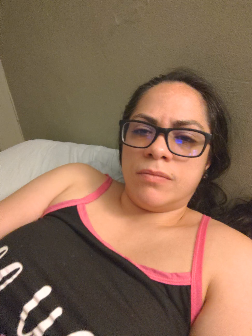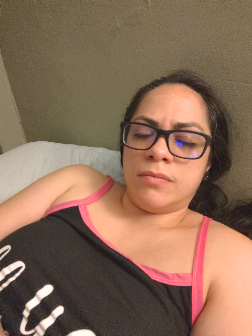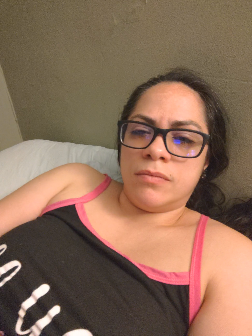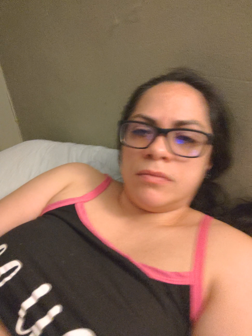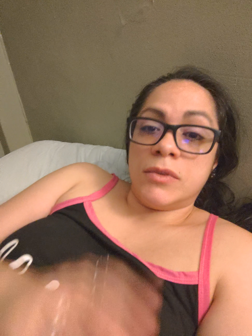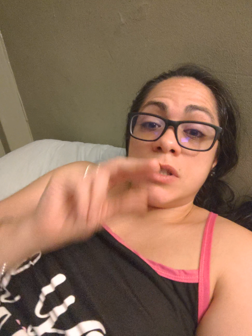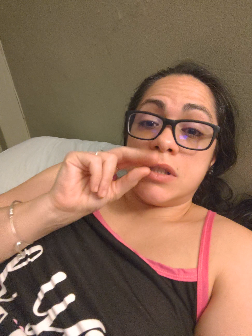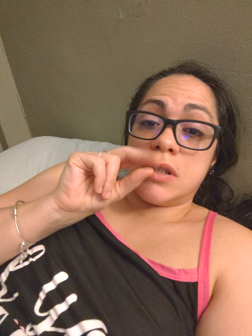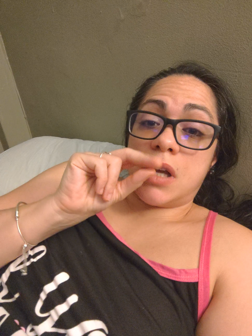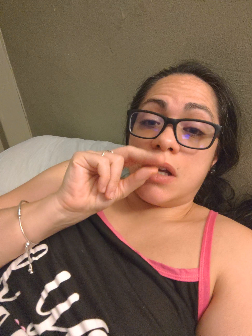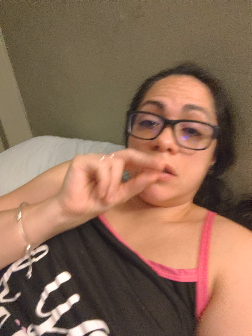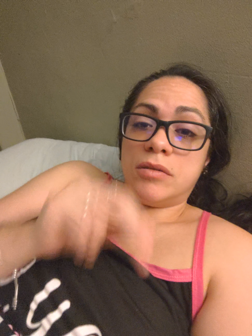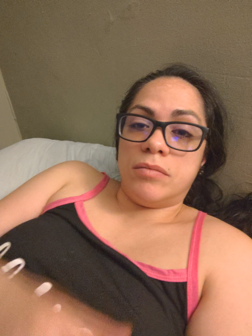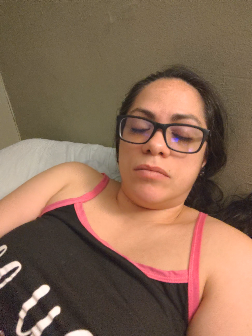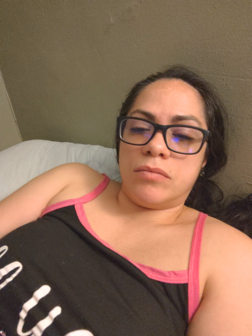duck